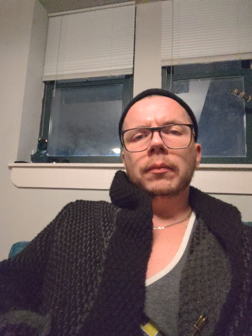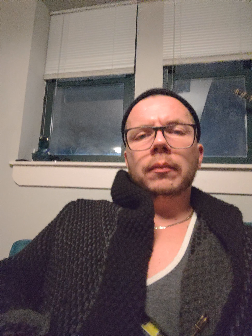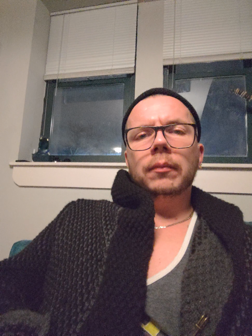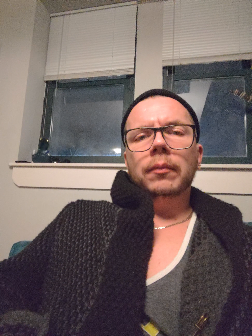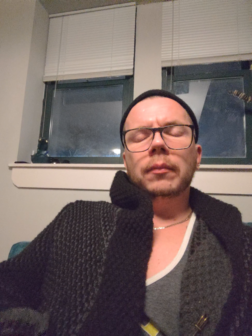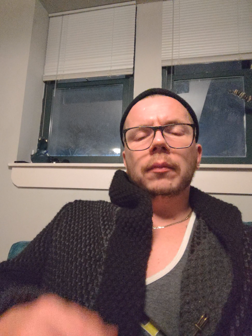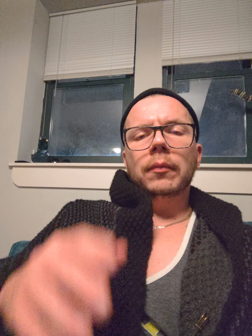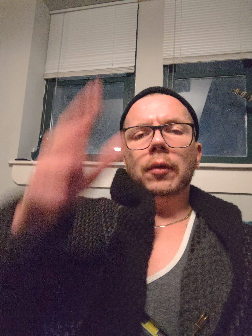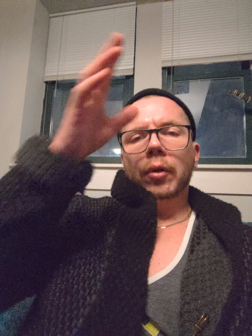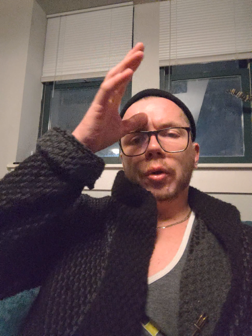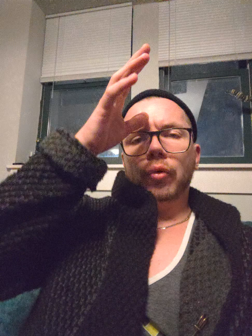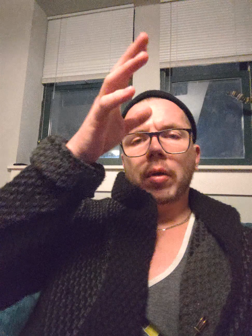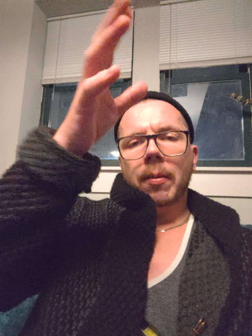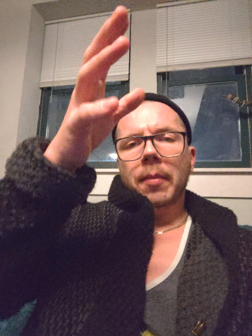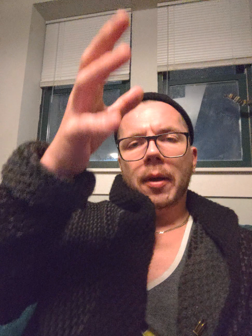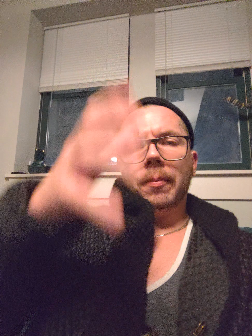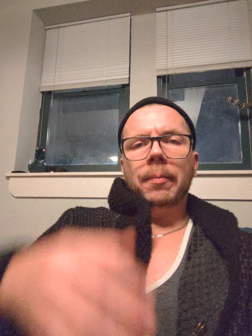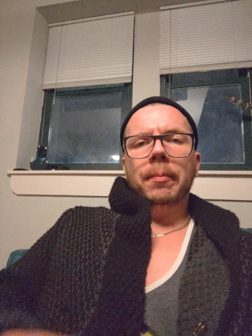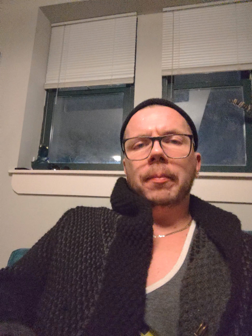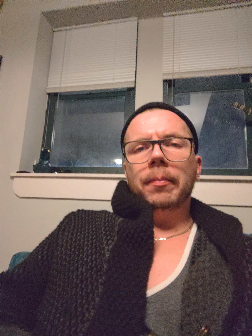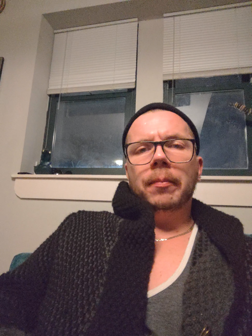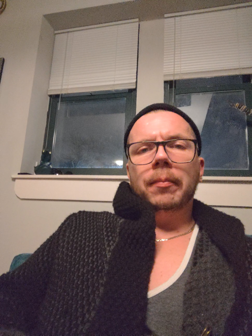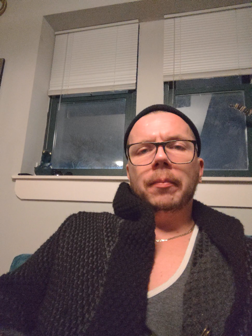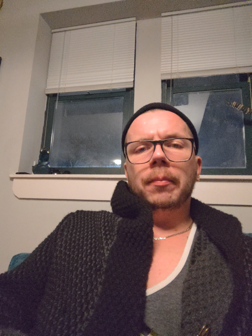grandpa